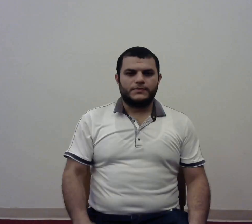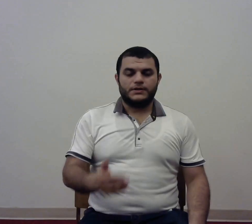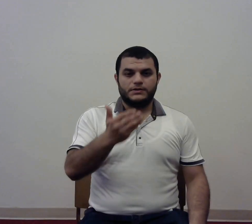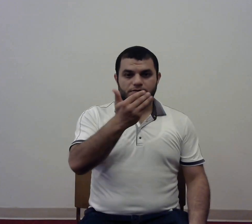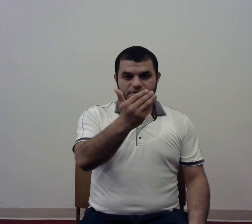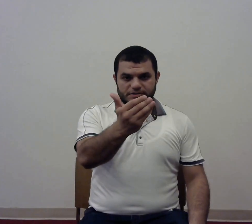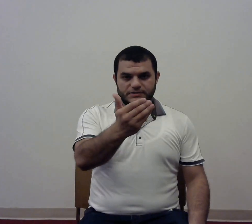siz